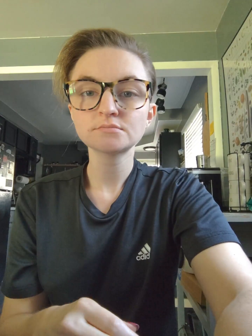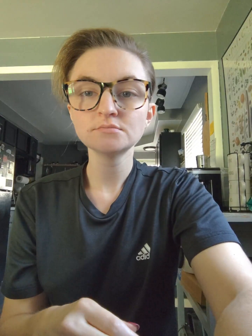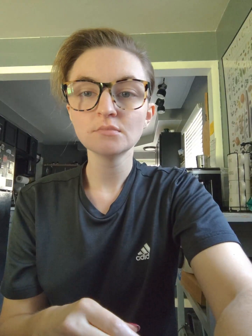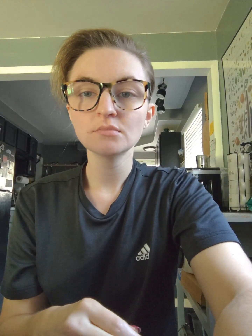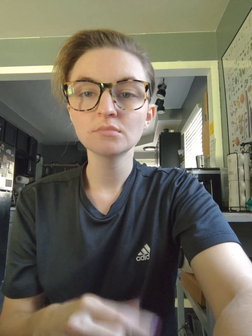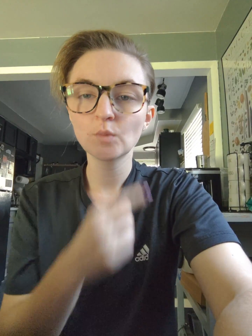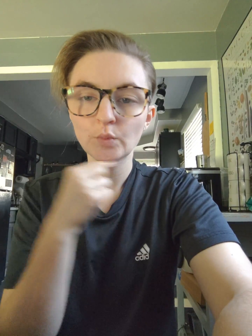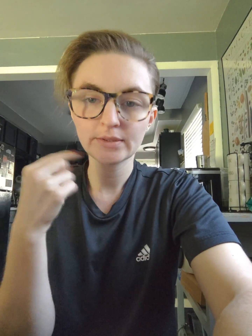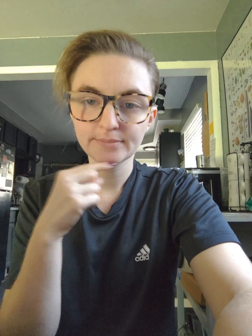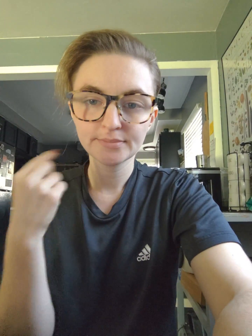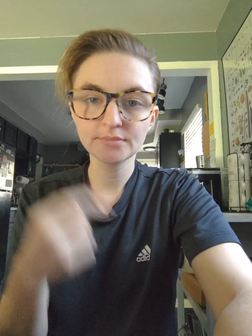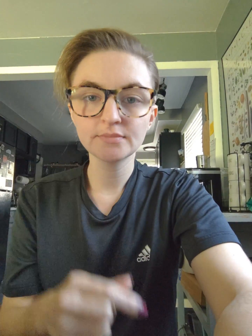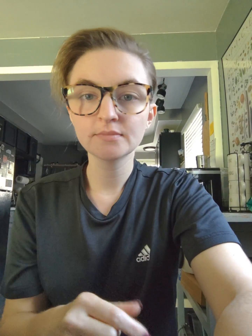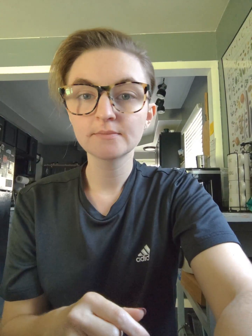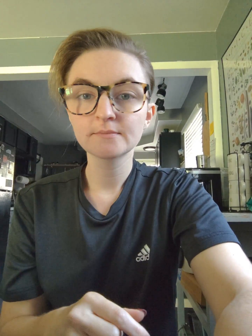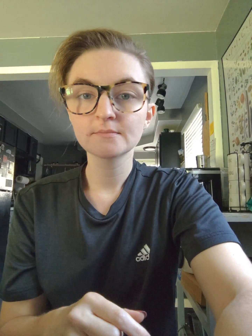glue